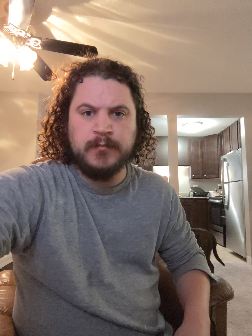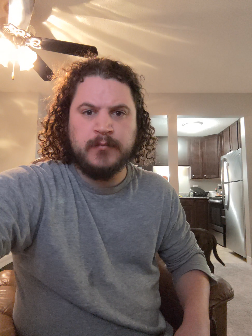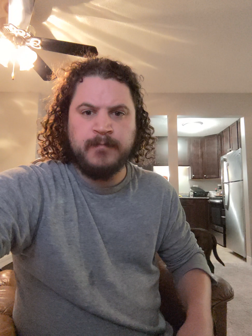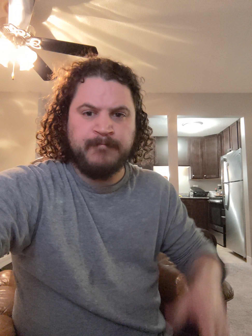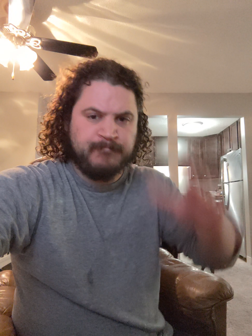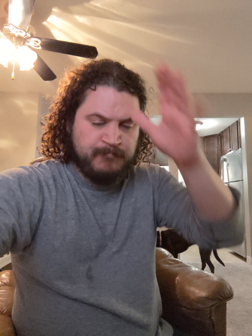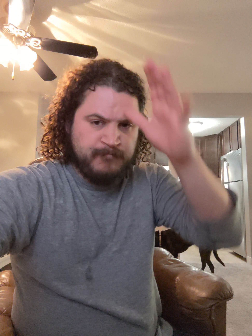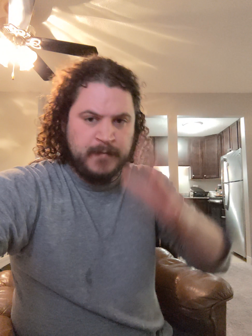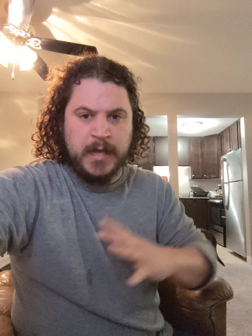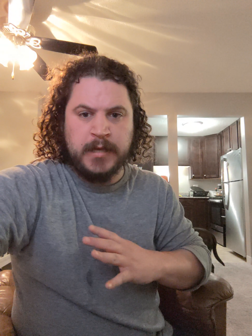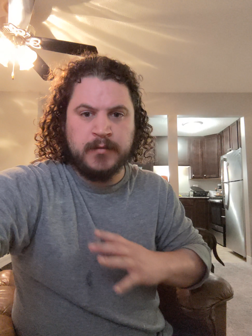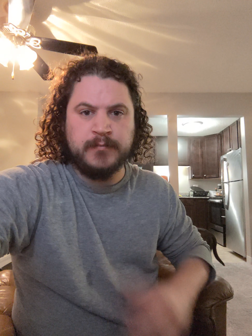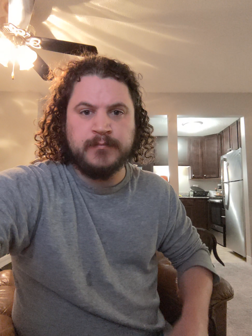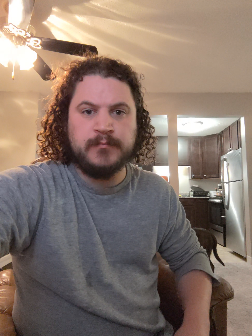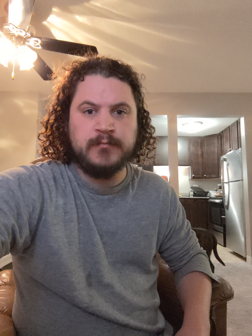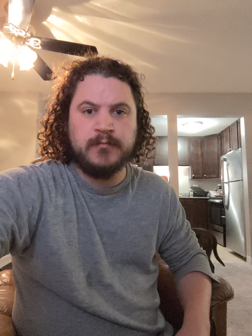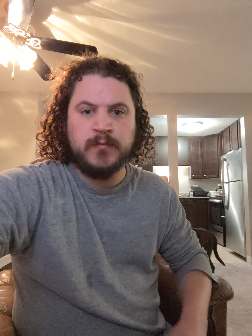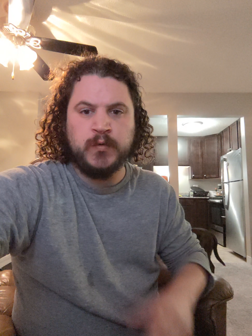man